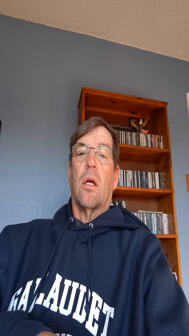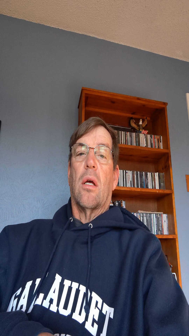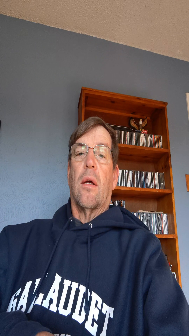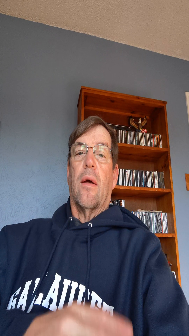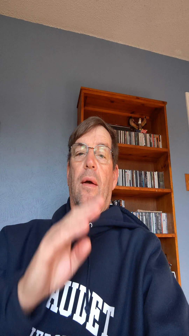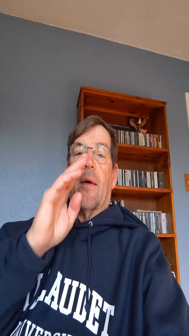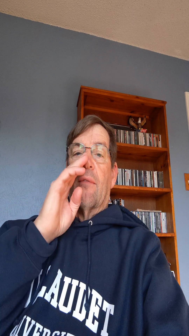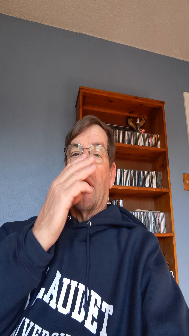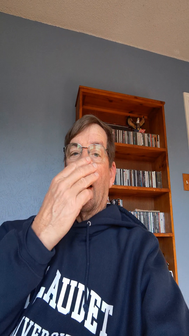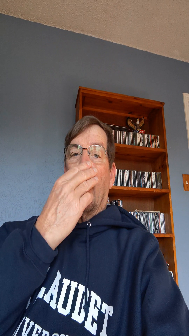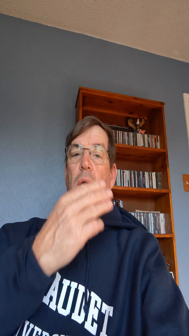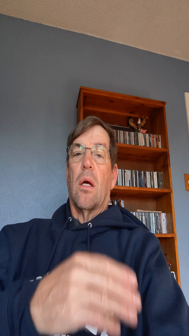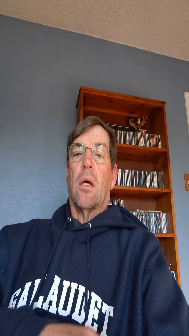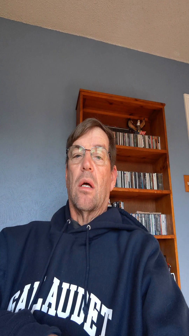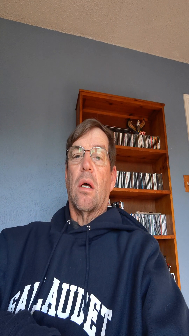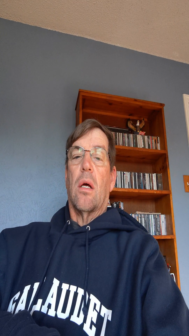flower